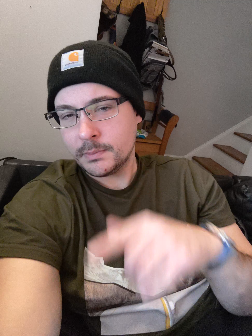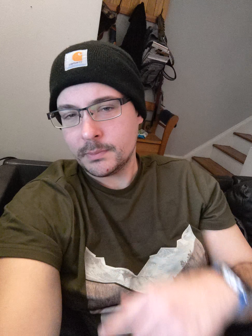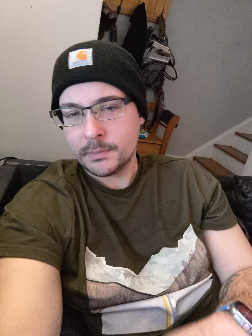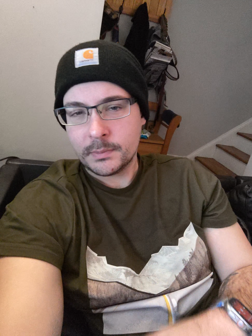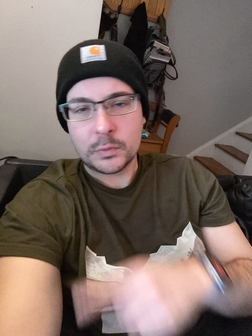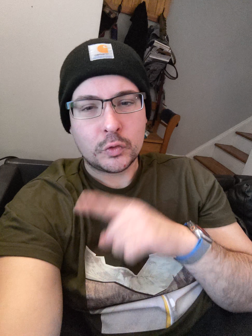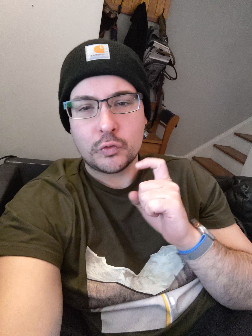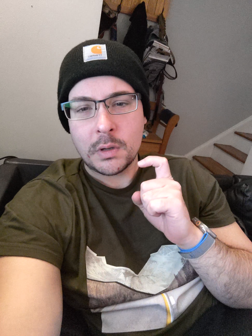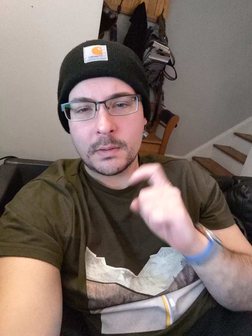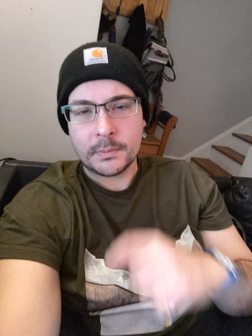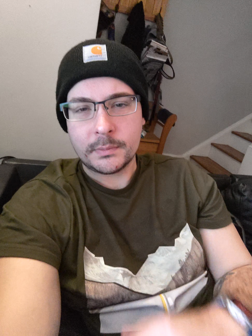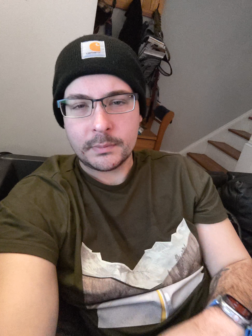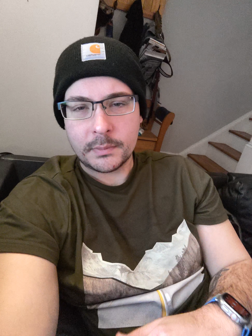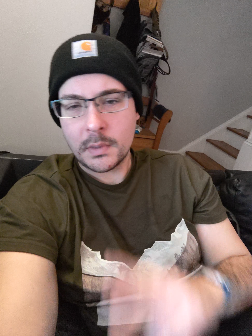dry